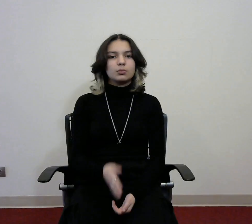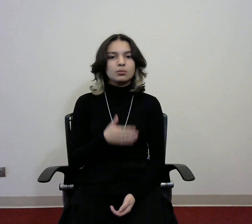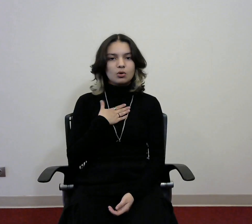mənə